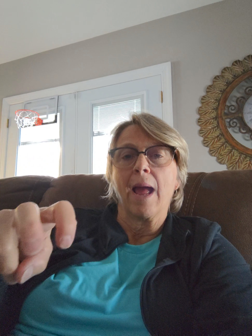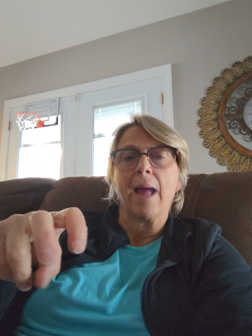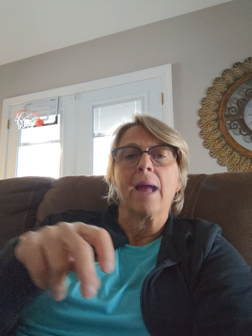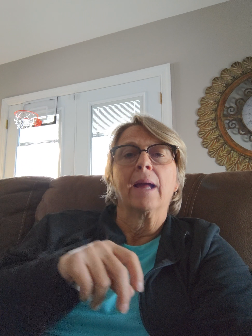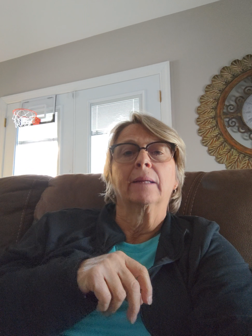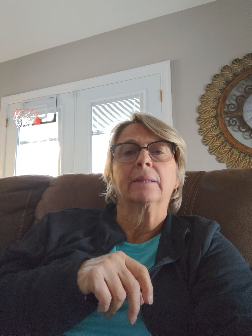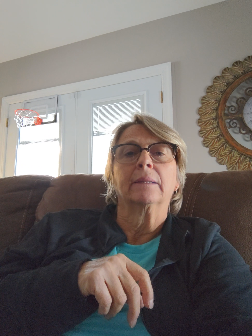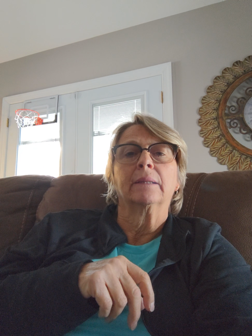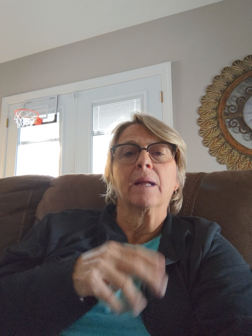ride